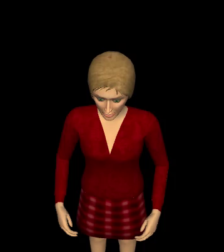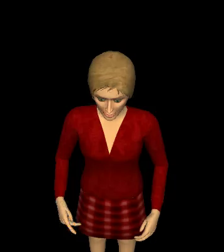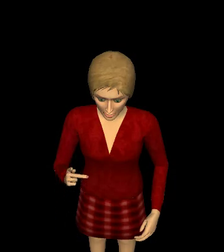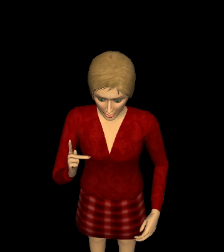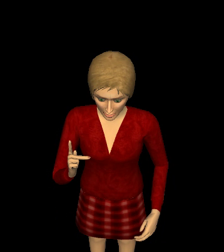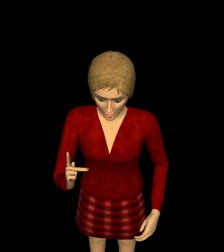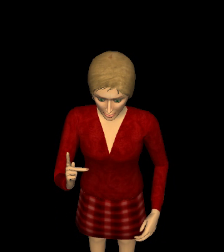كيلومتر